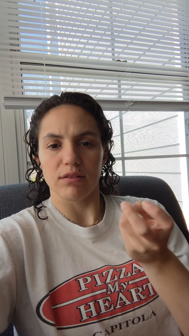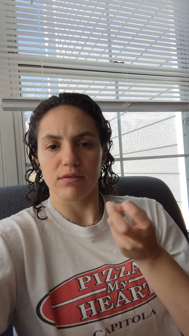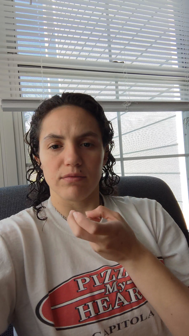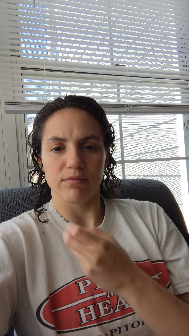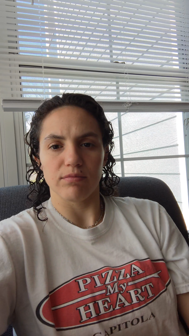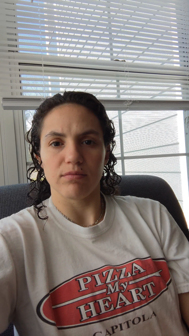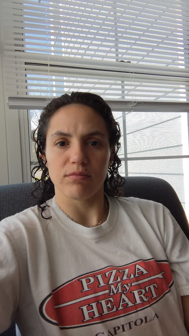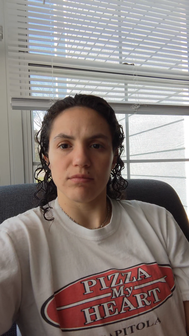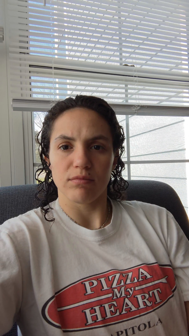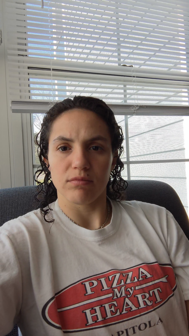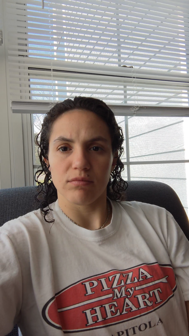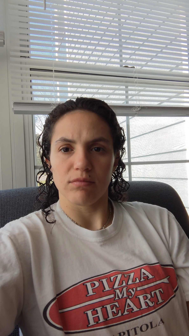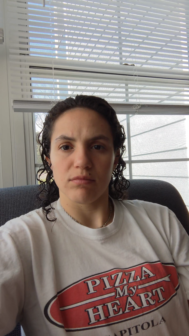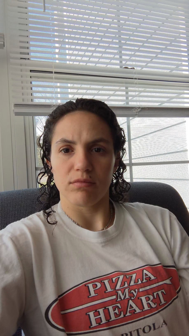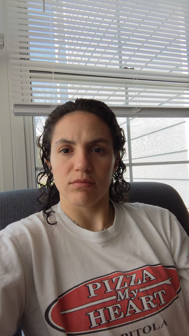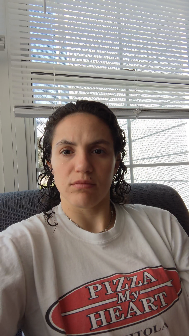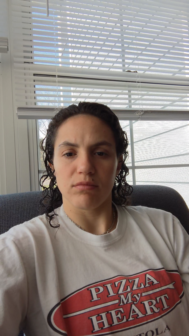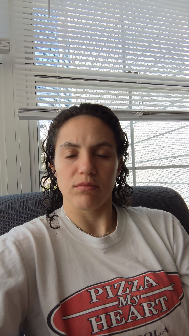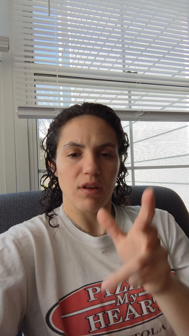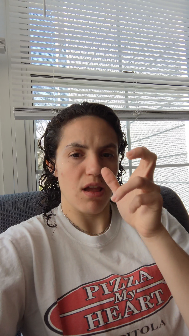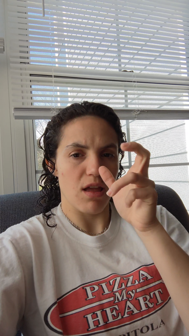ant